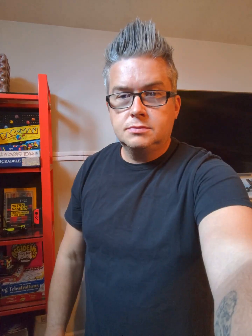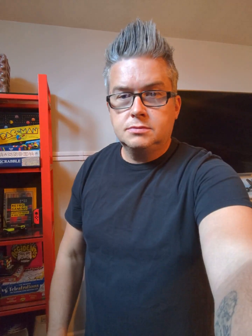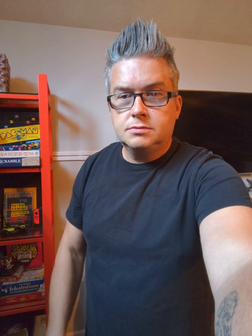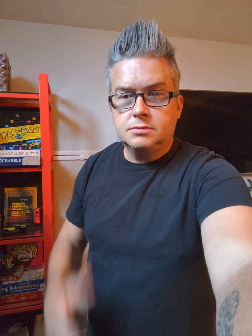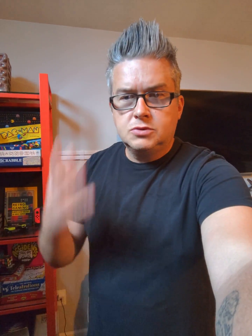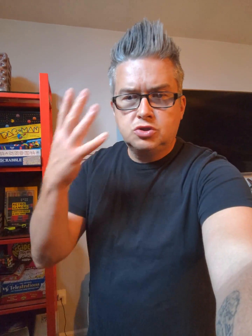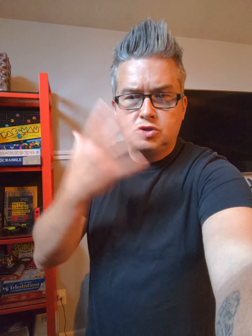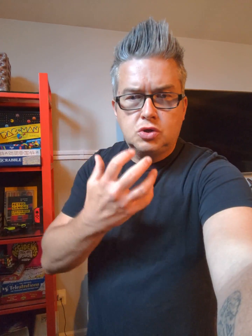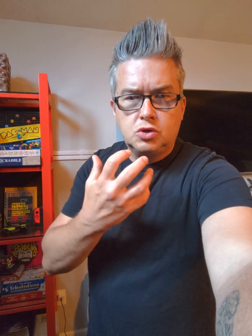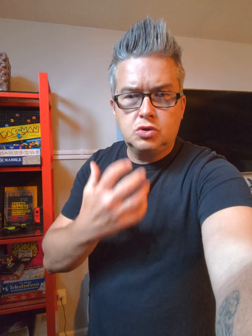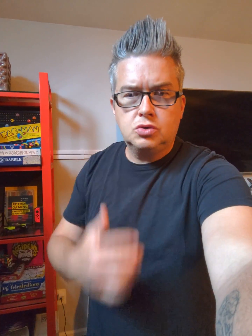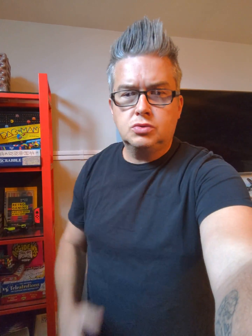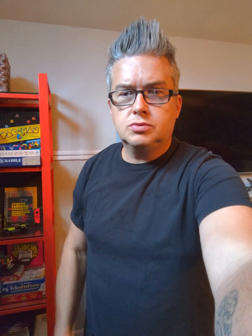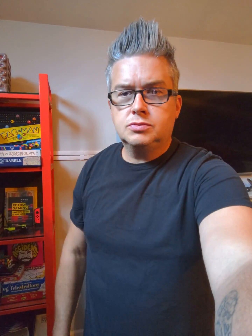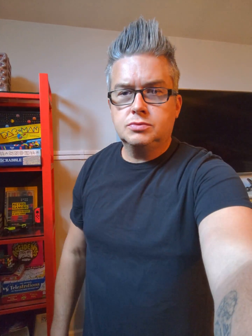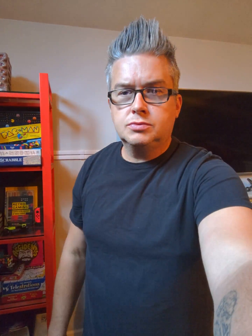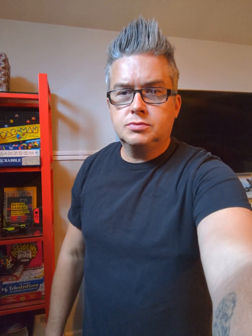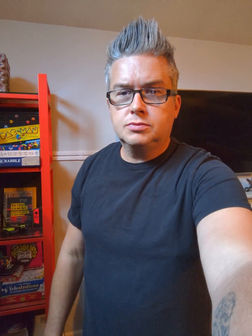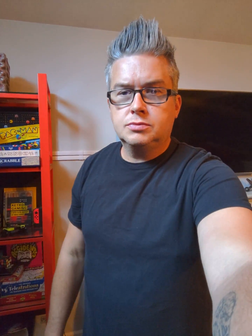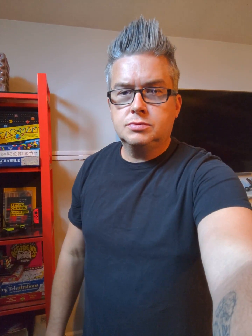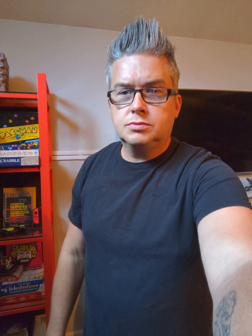dark